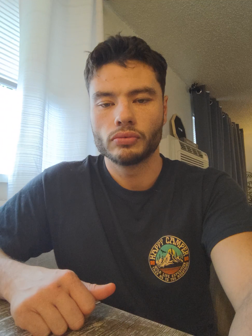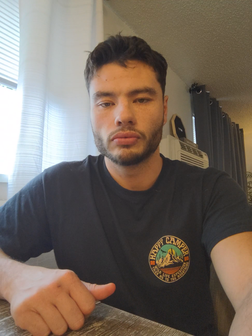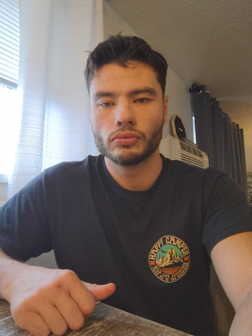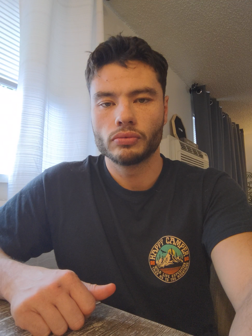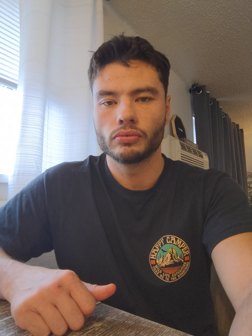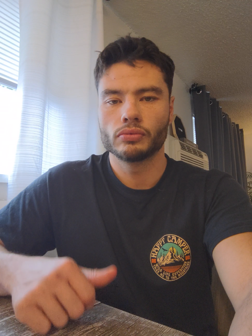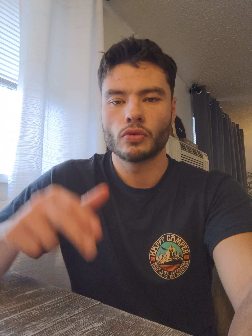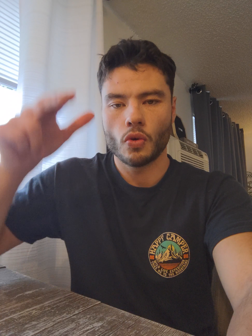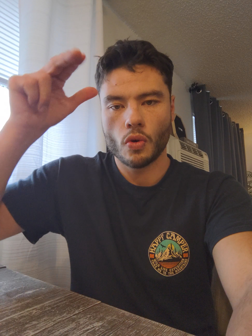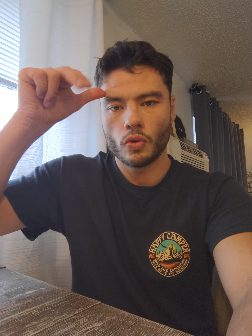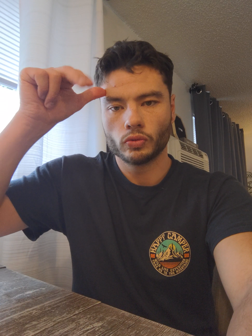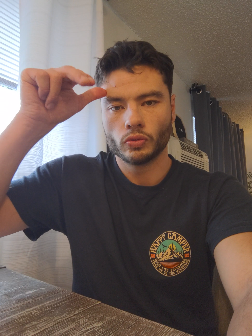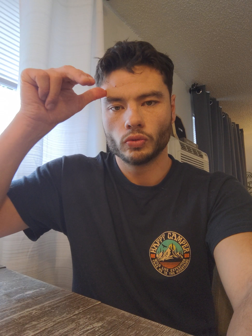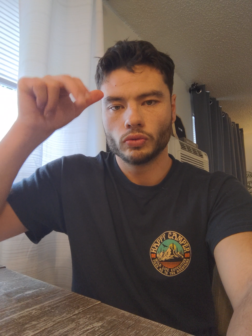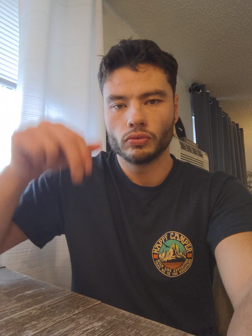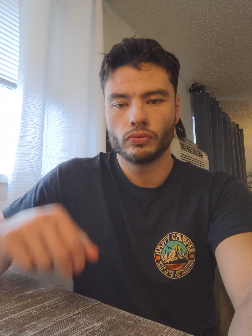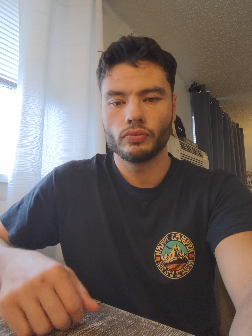horse